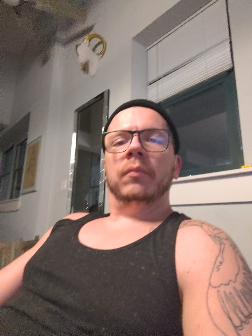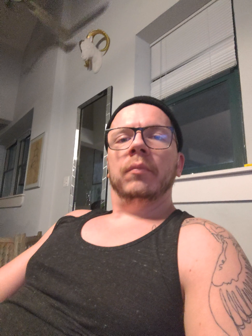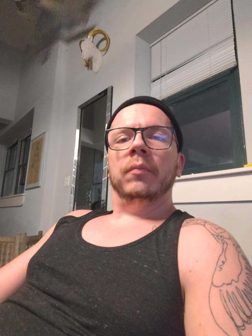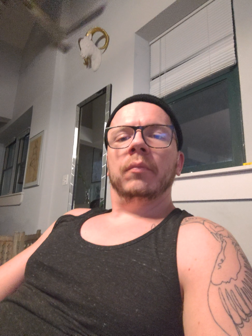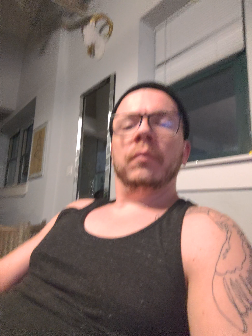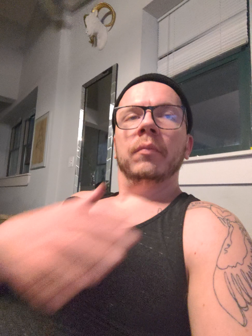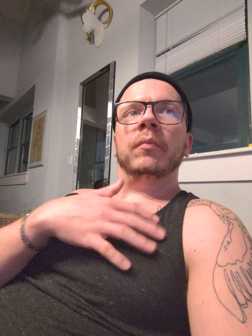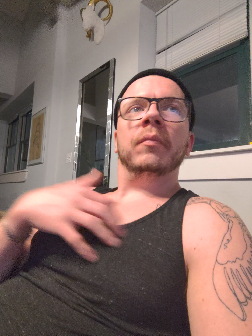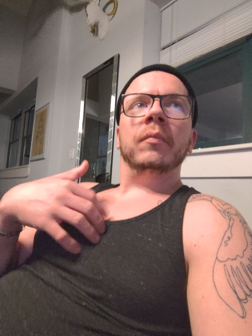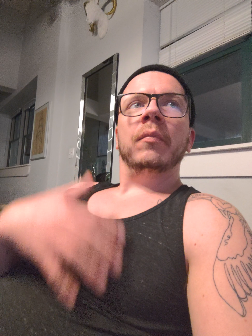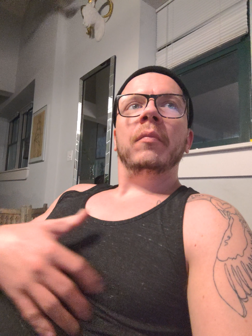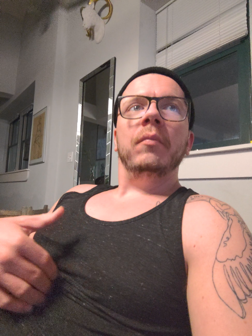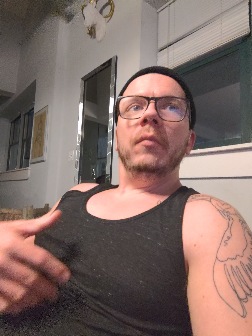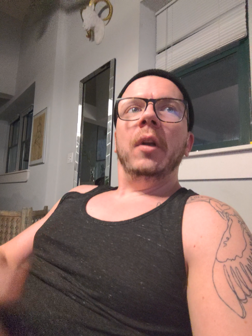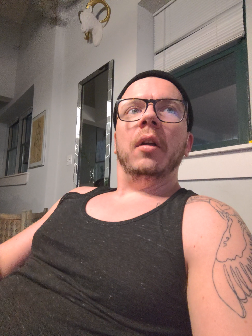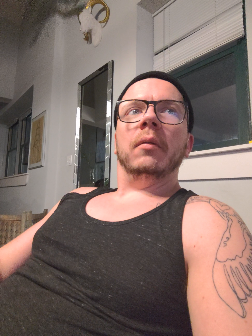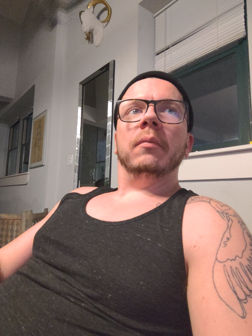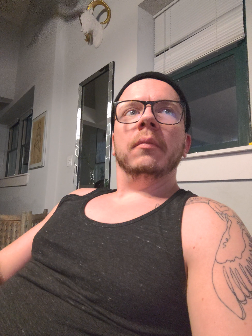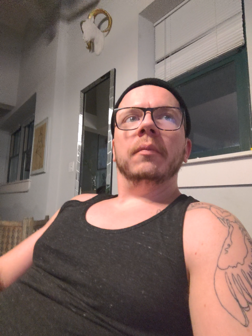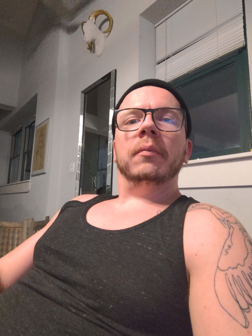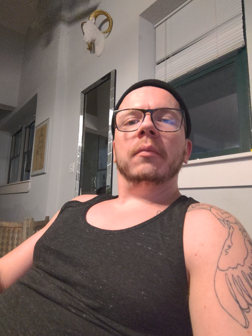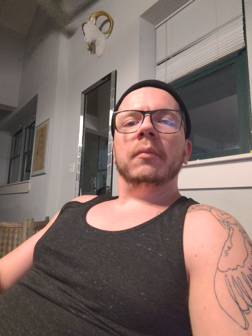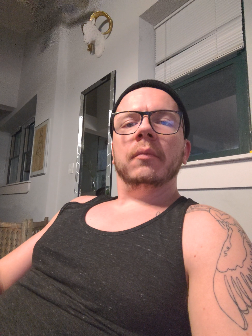zebra